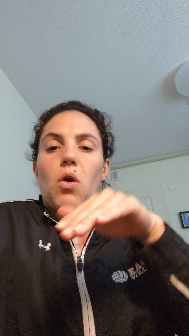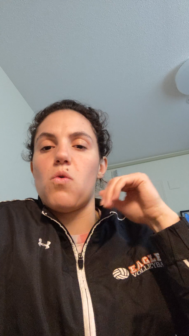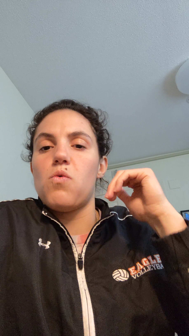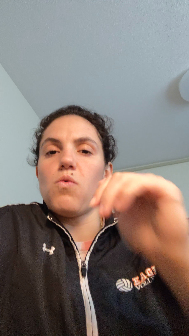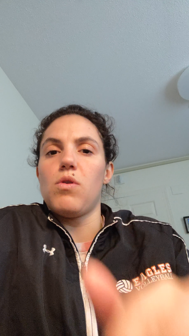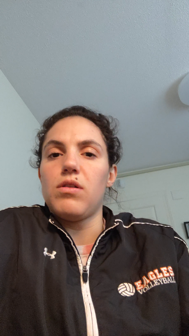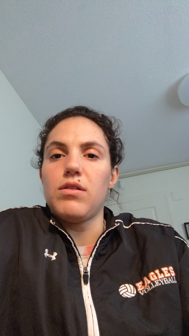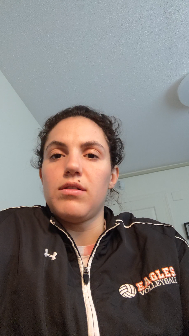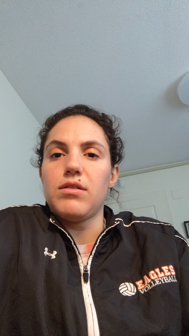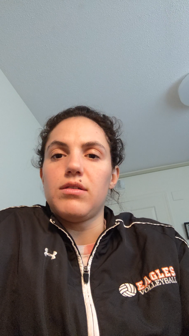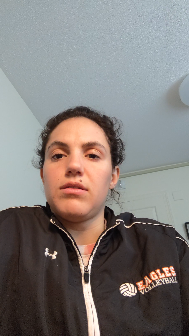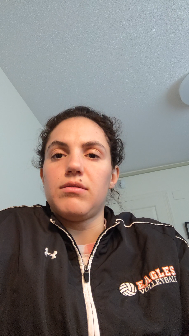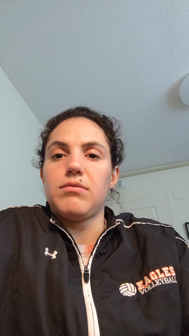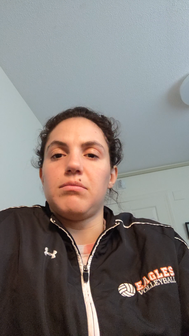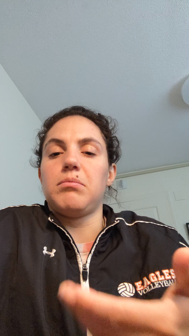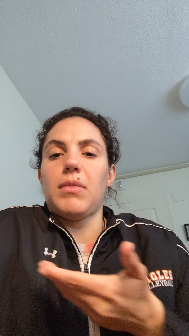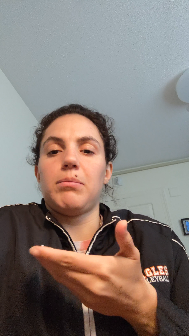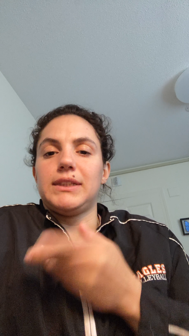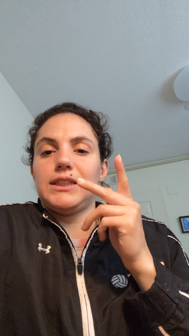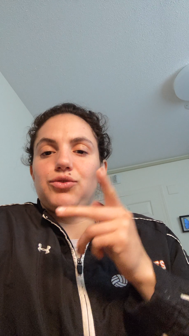babysitter